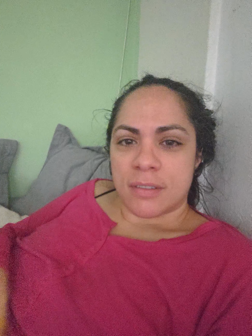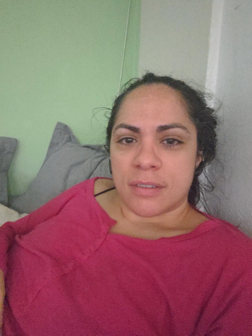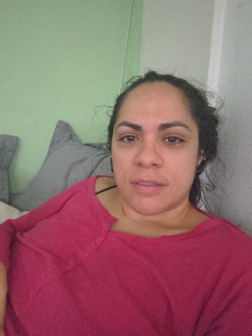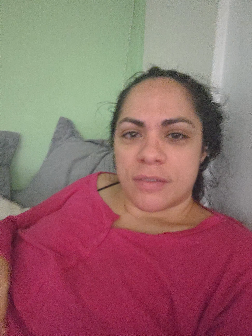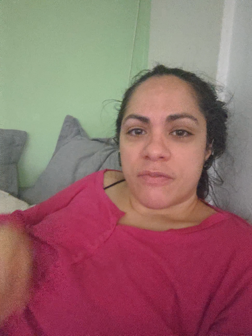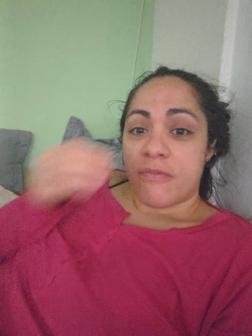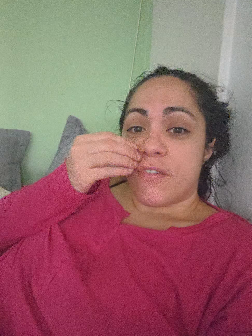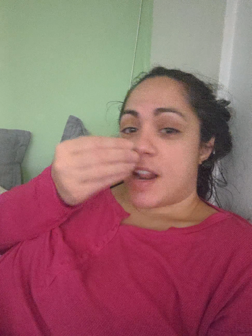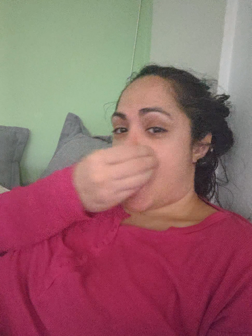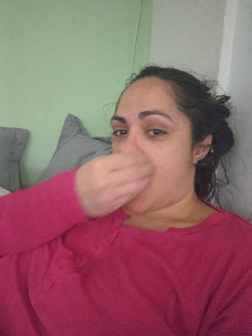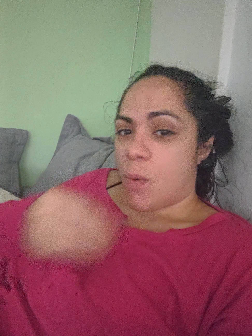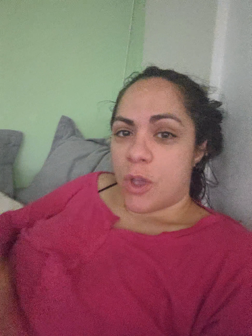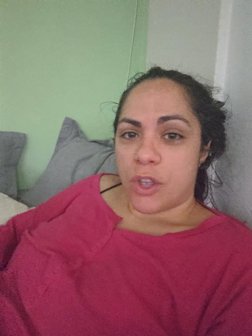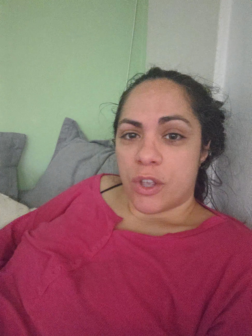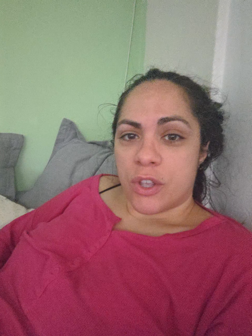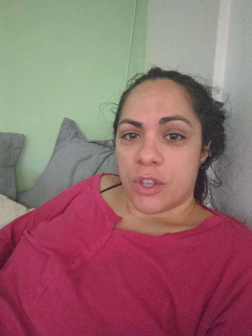flower